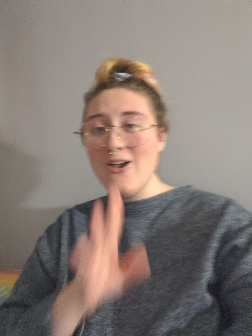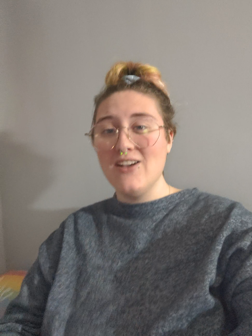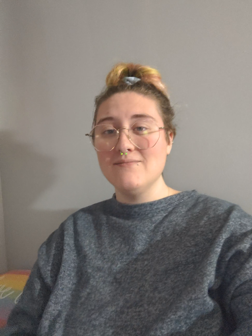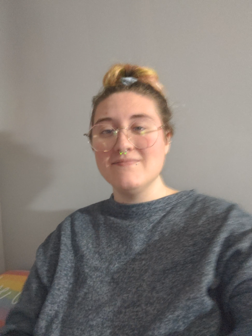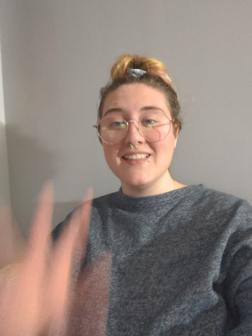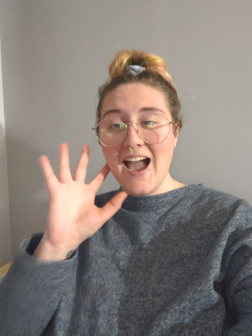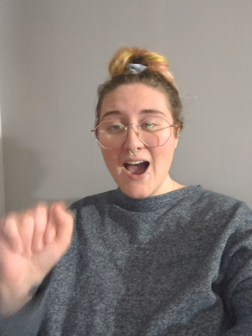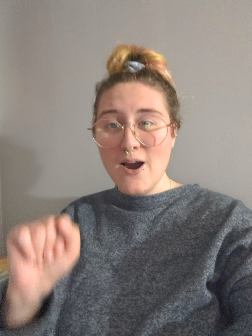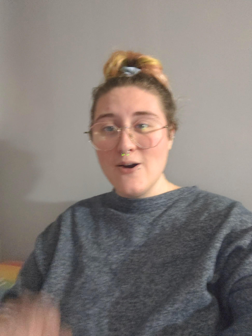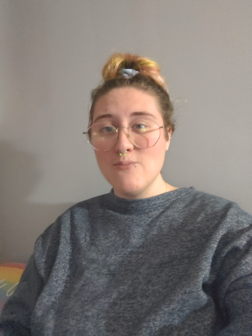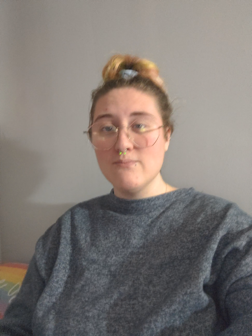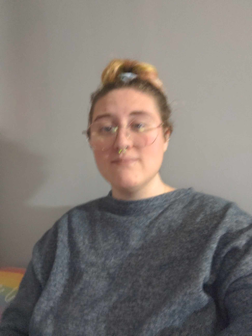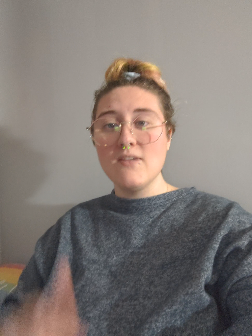loud